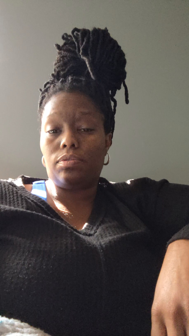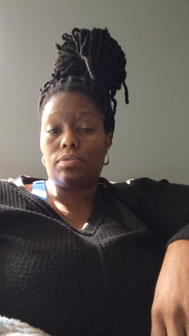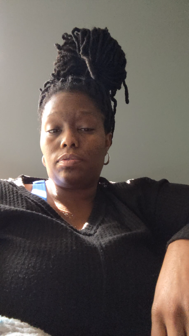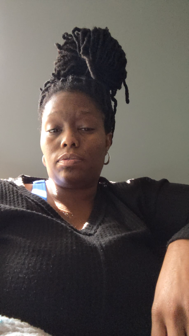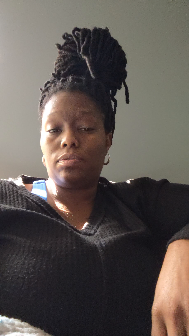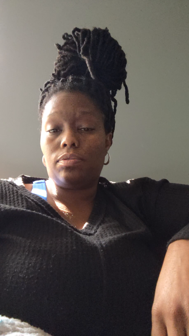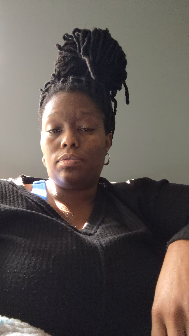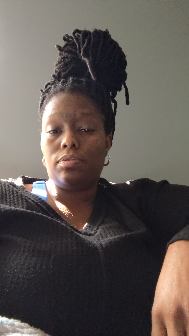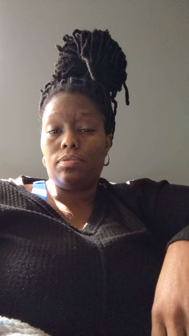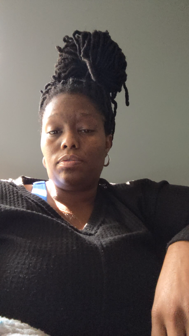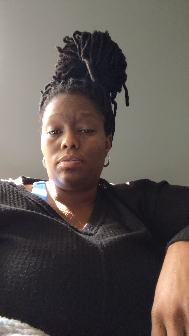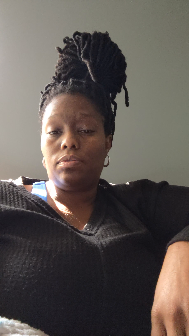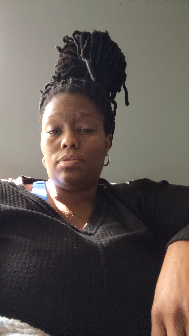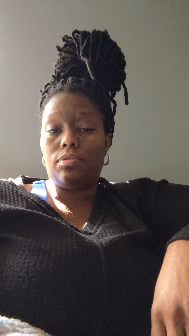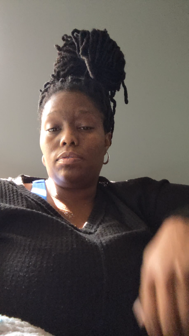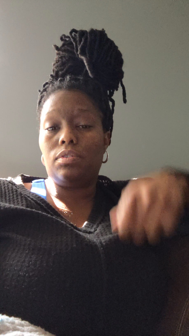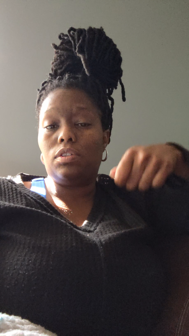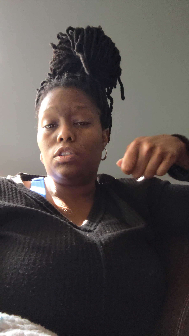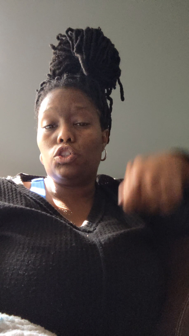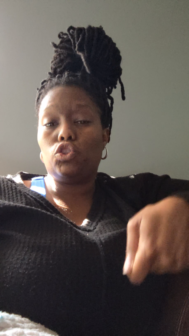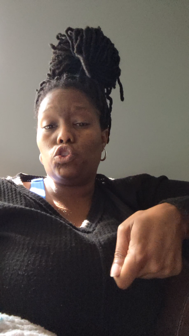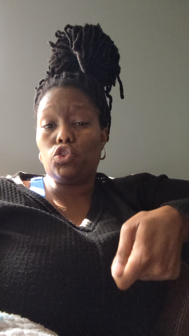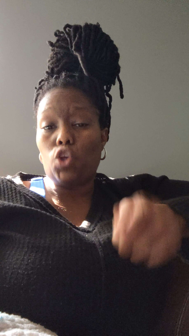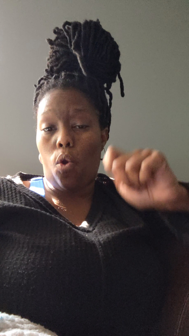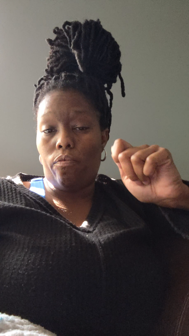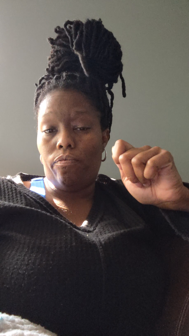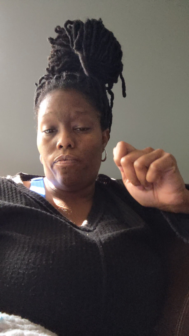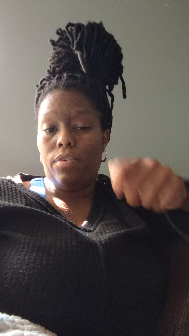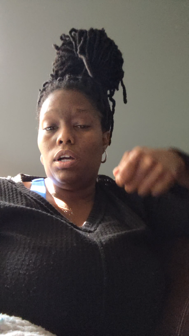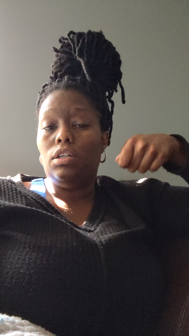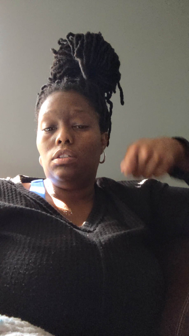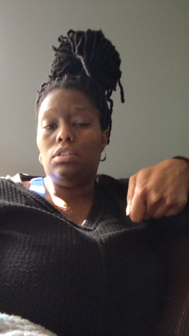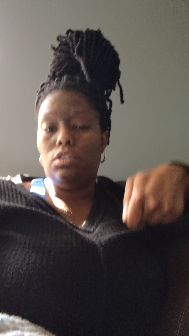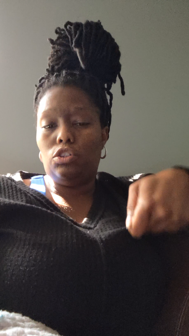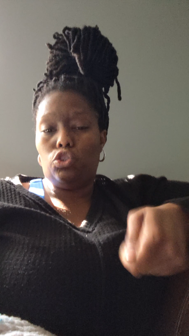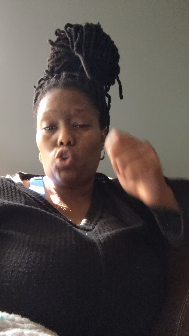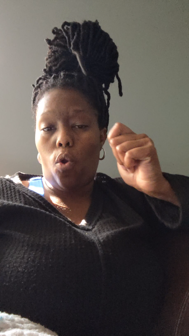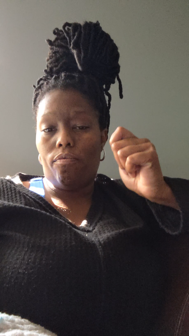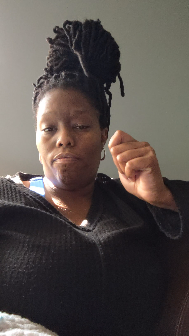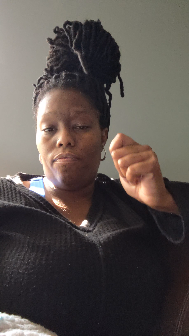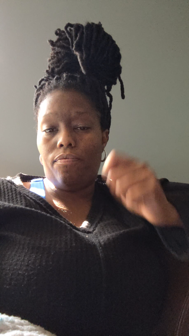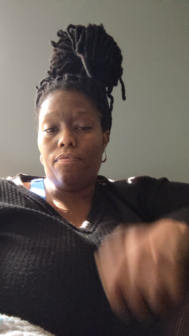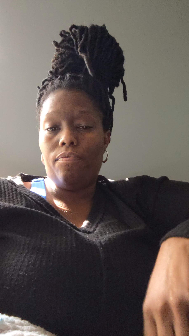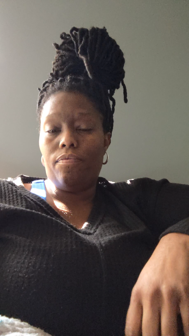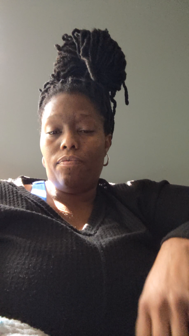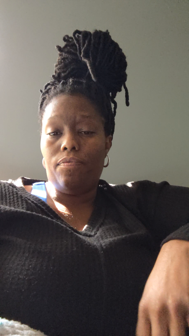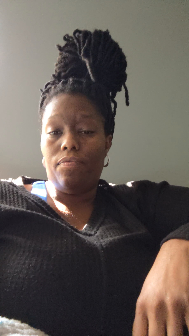shovel